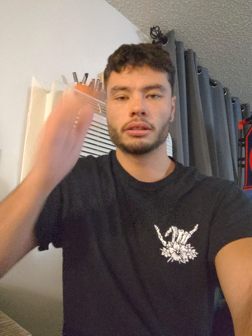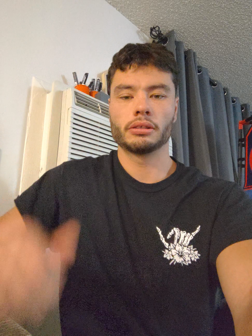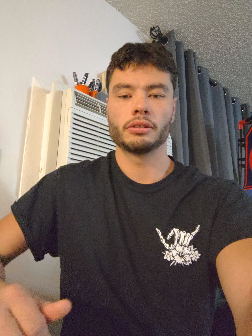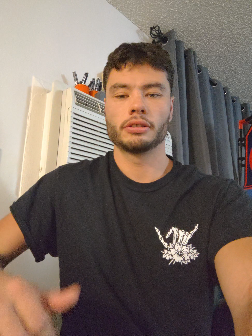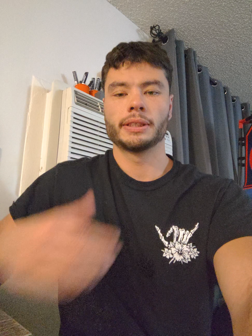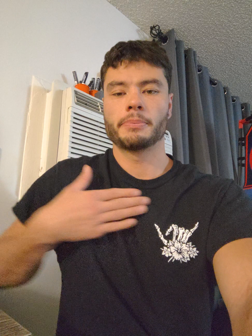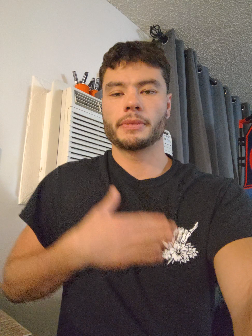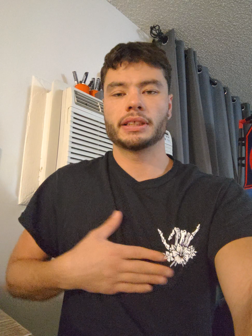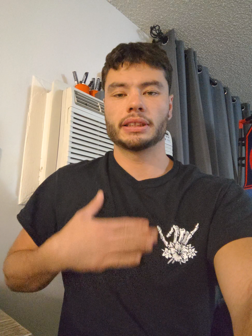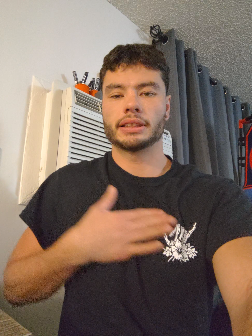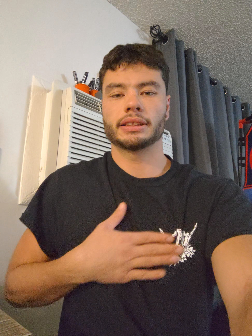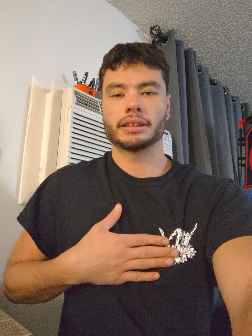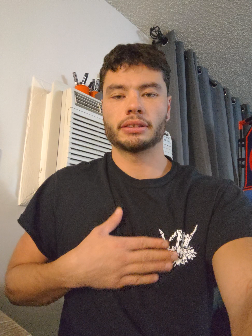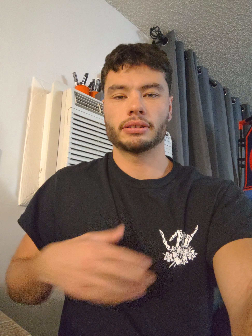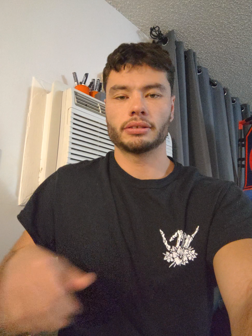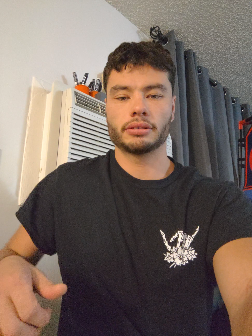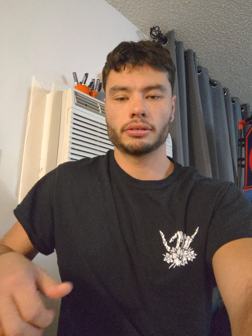please